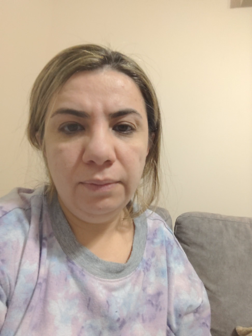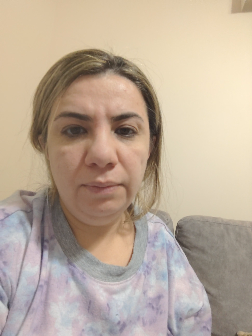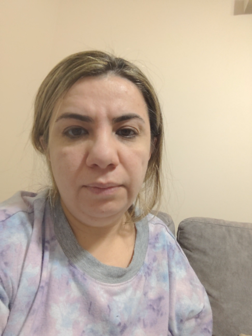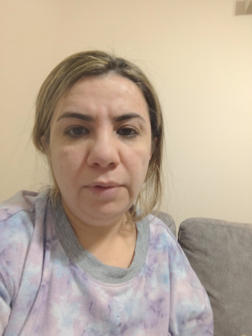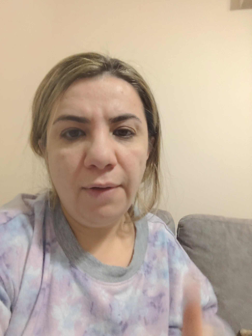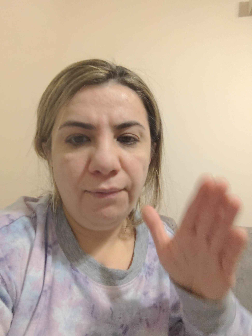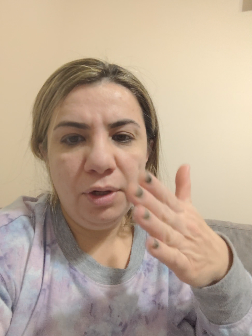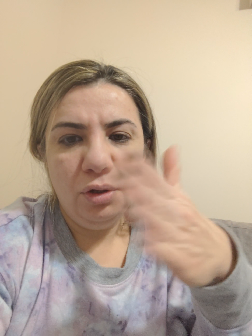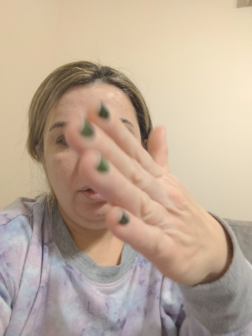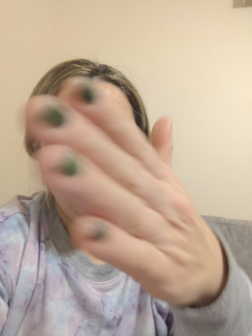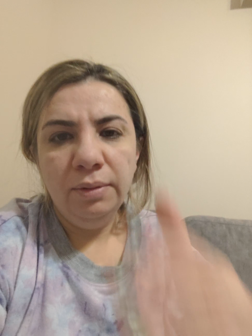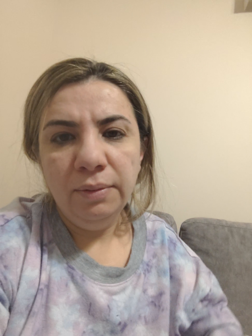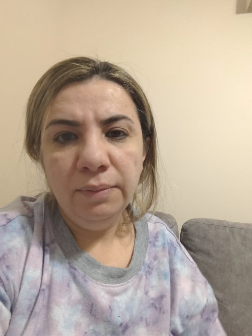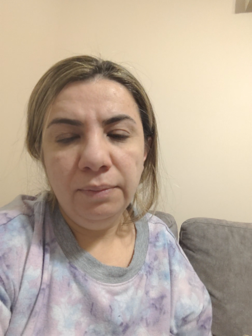fish